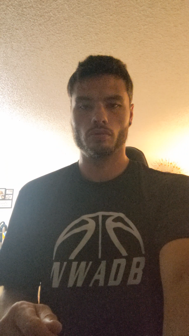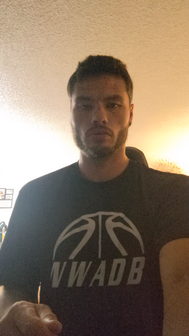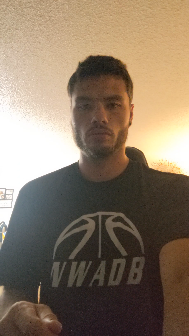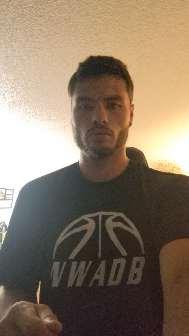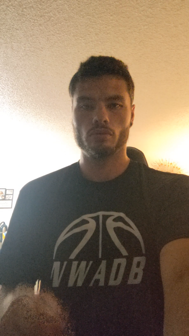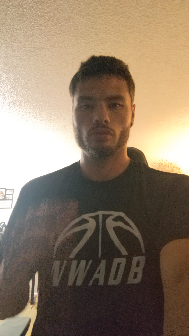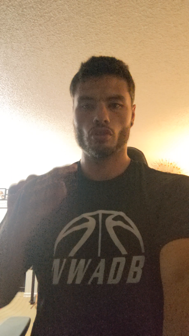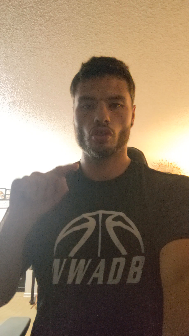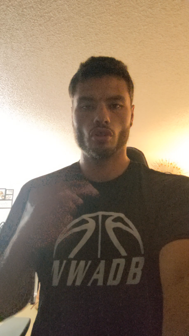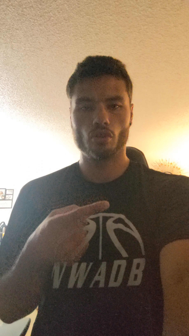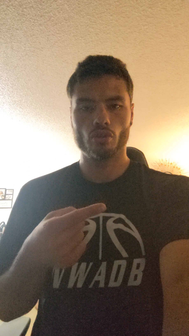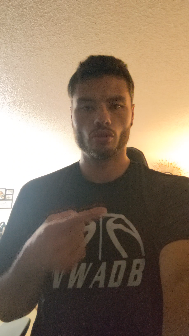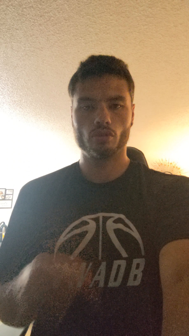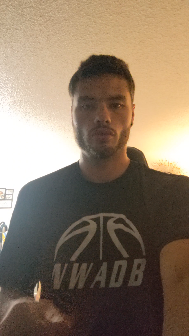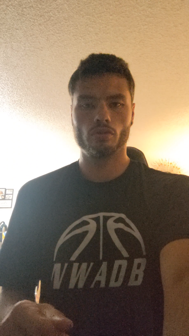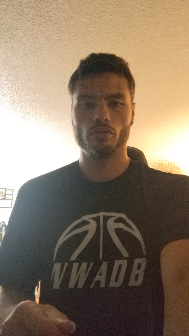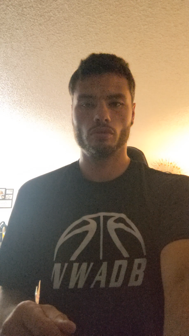hurt